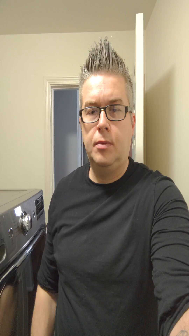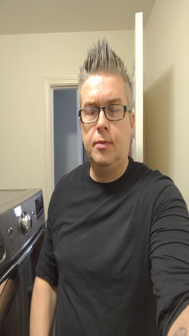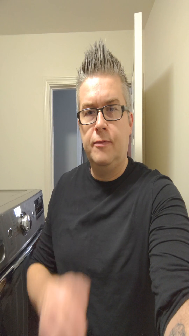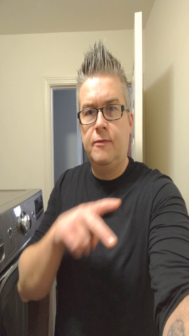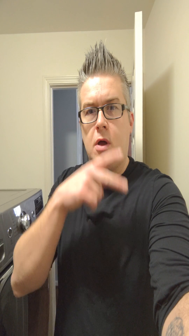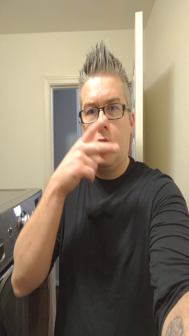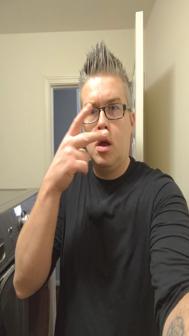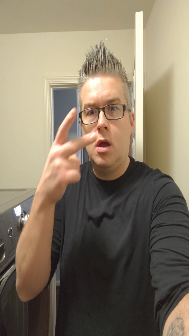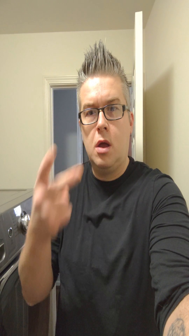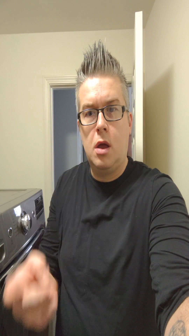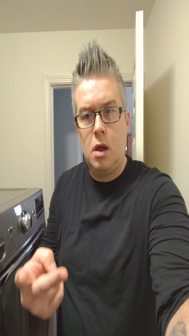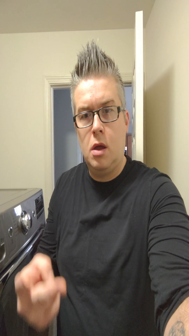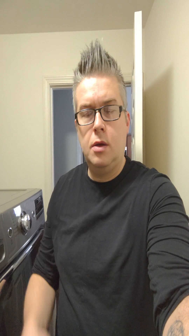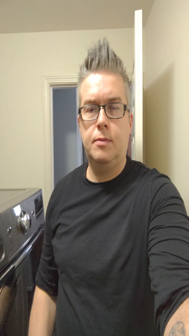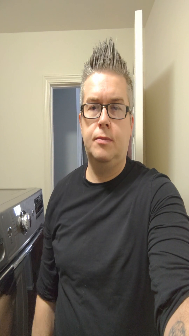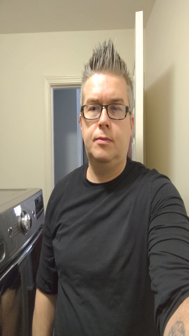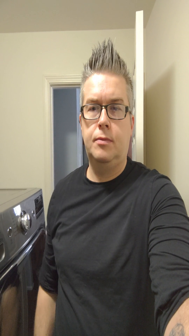fall